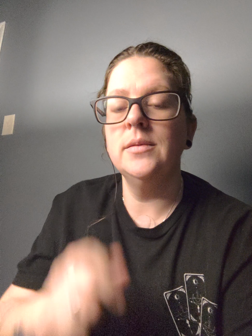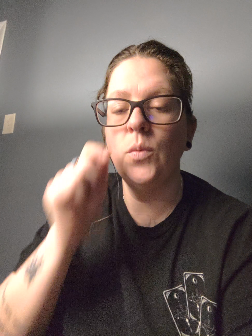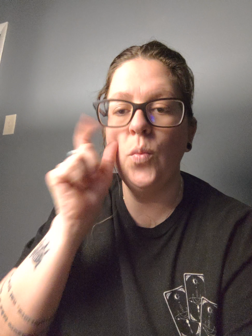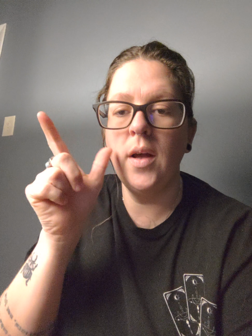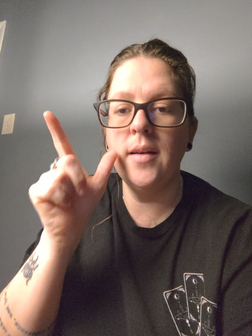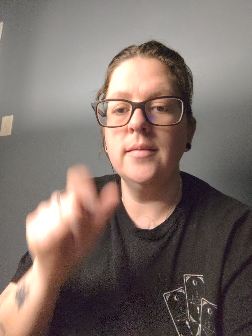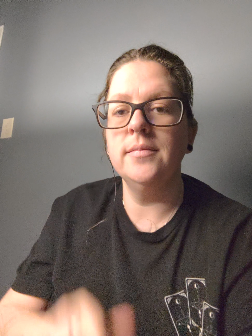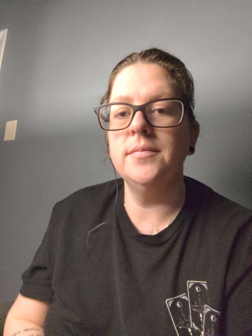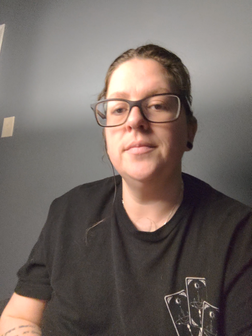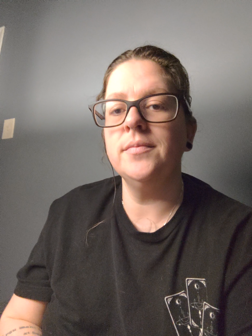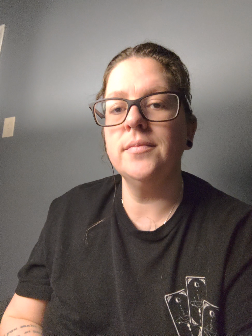wake